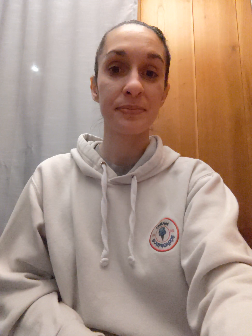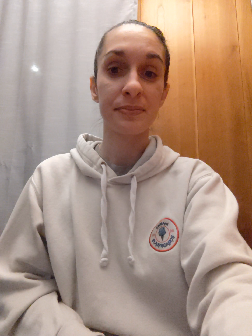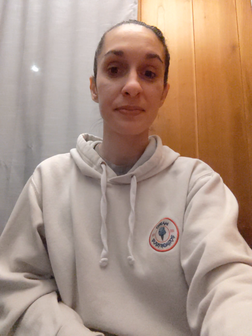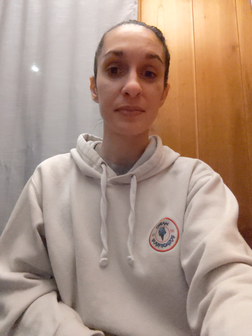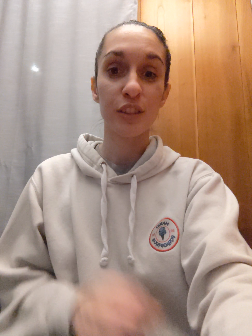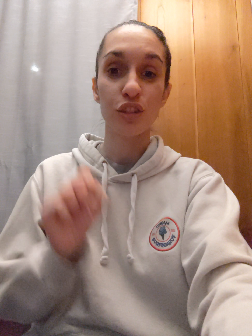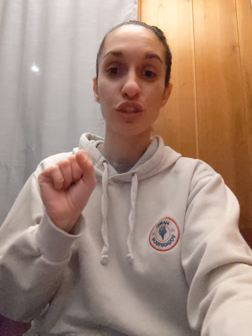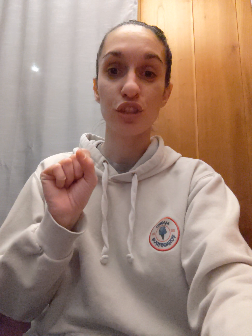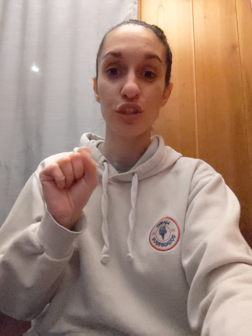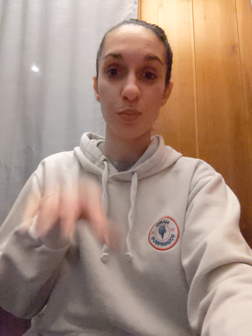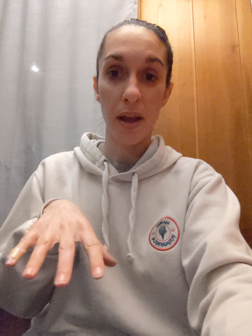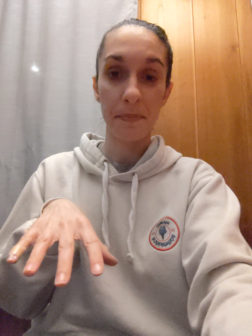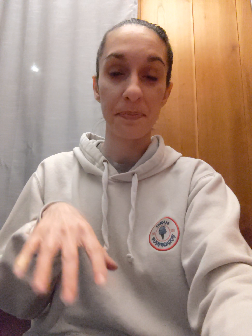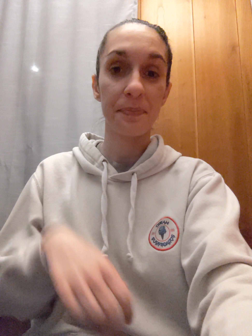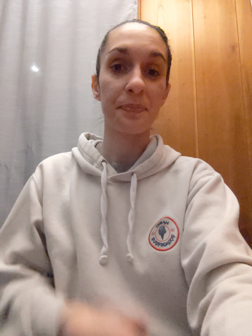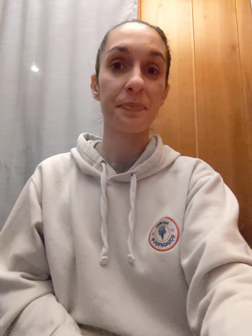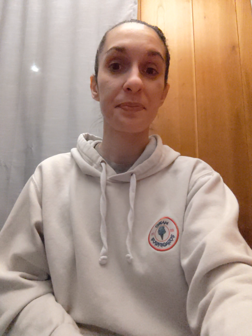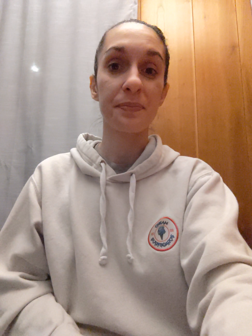drop